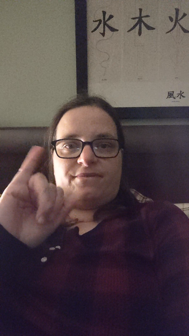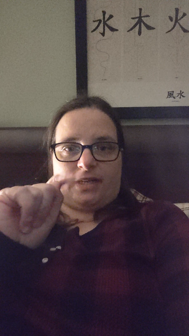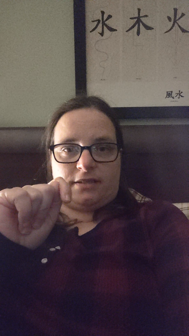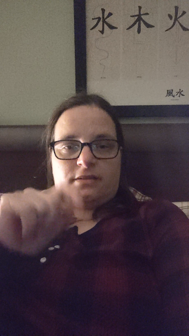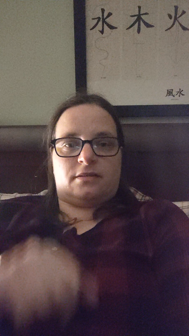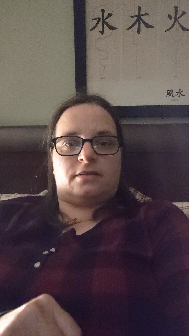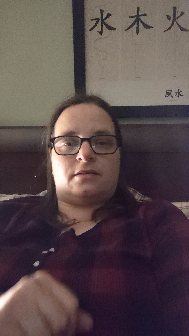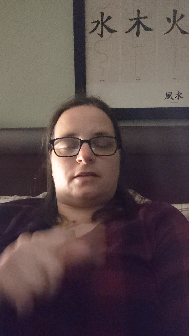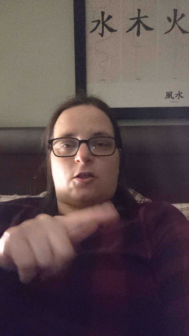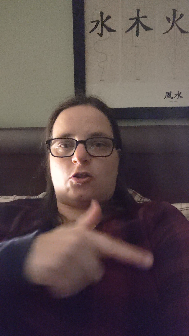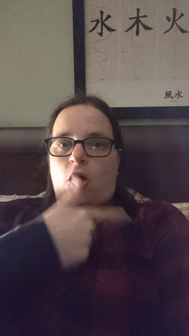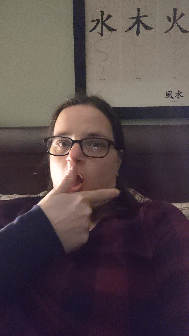long